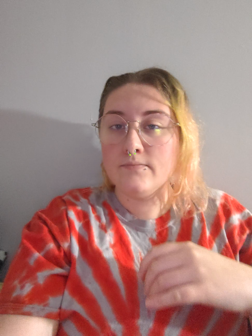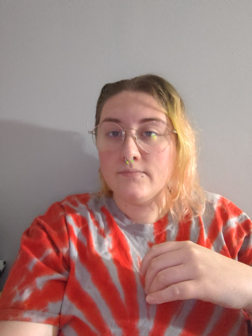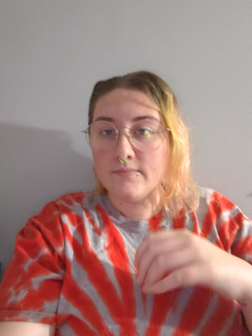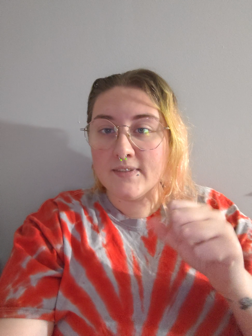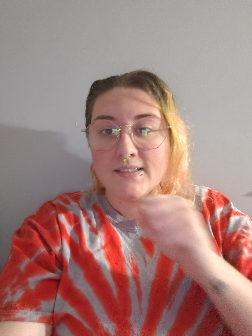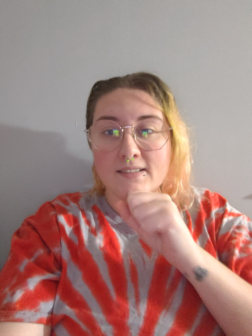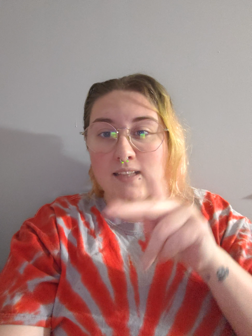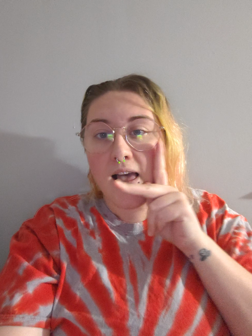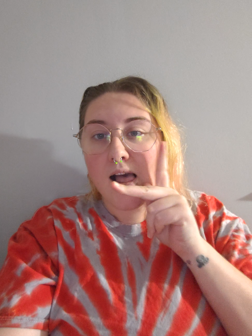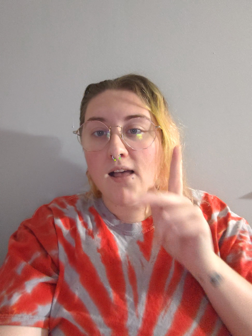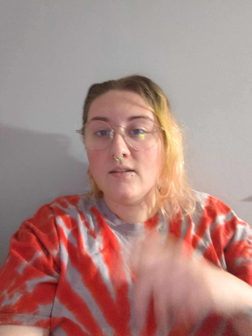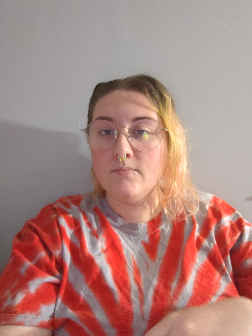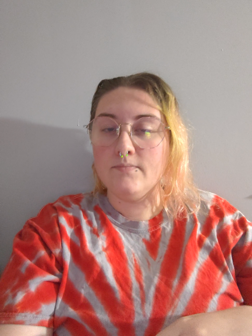snack